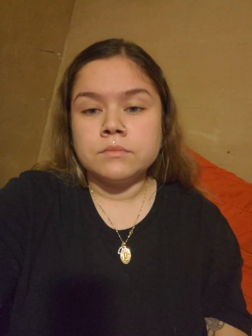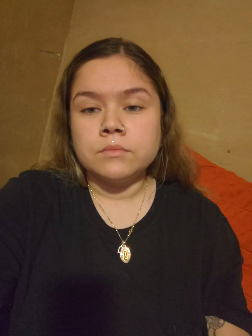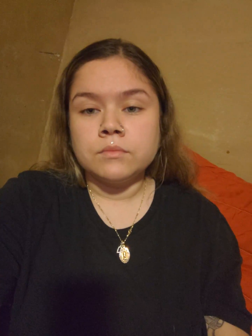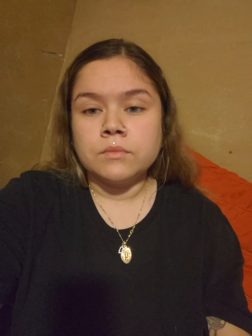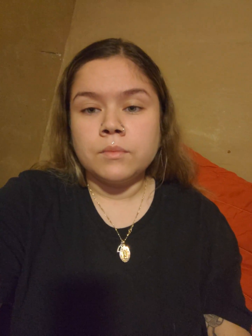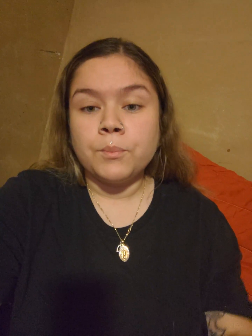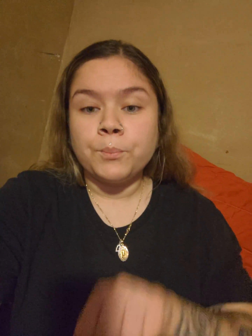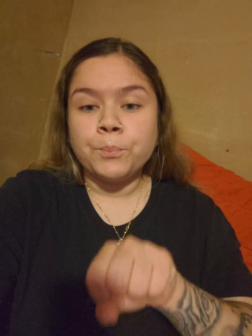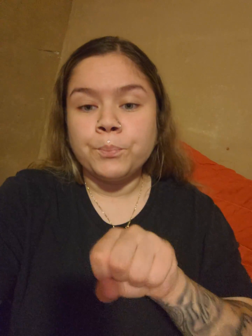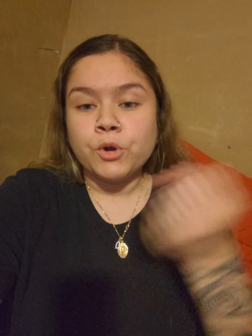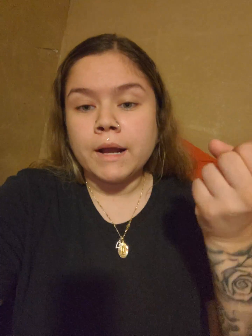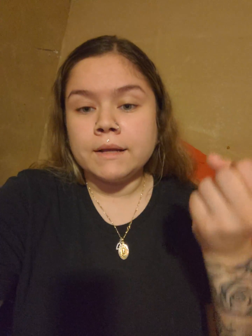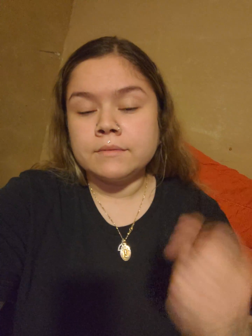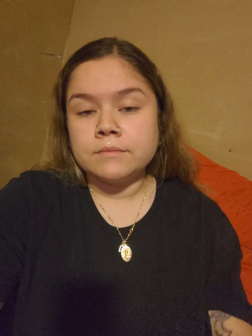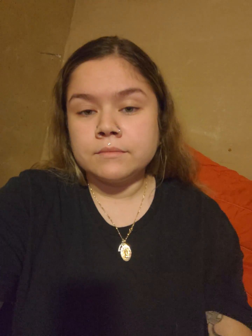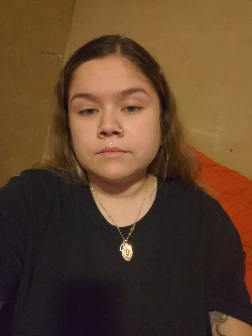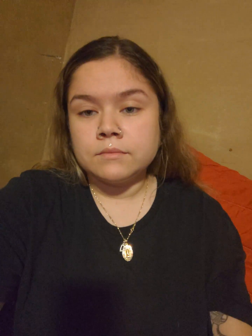break